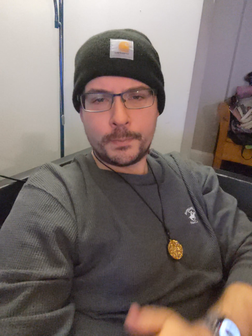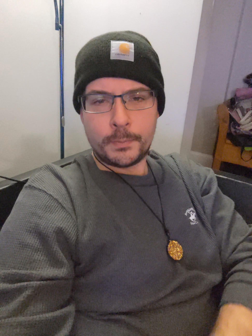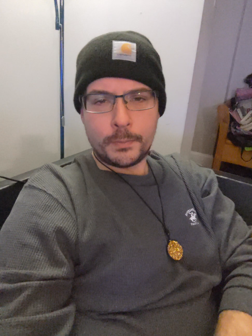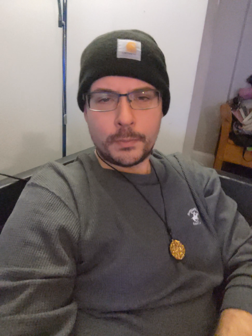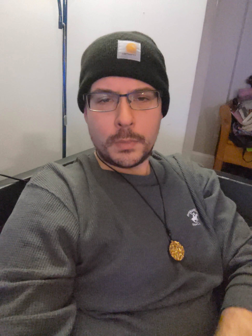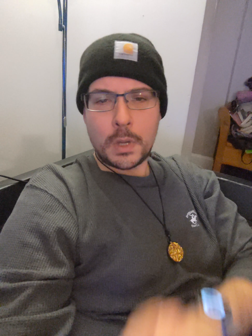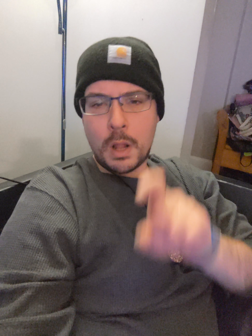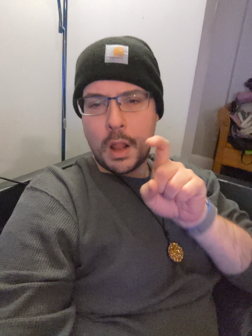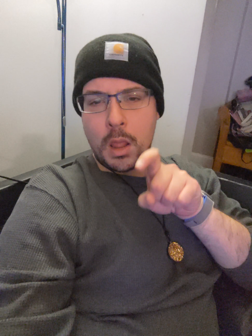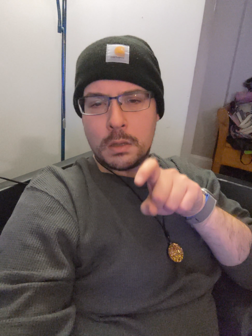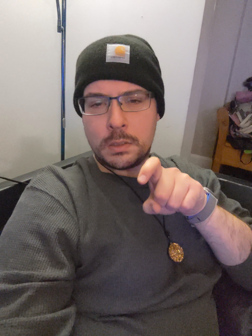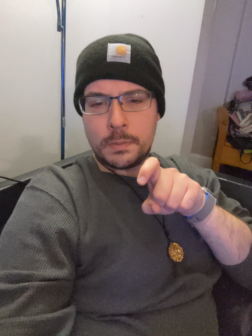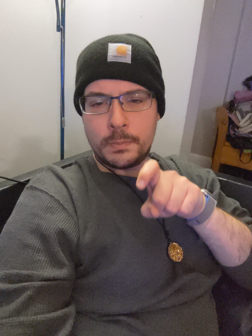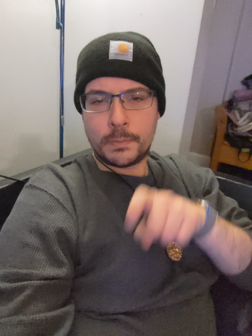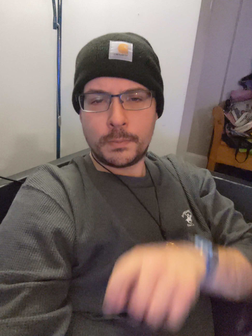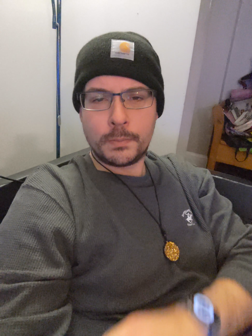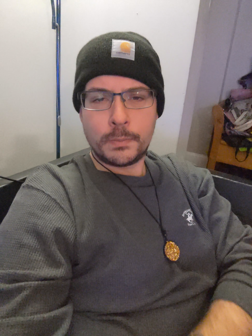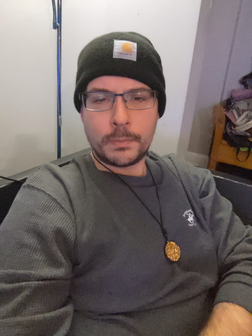closet